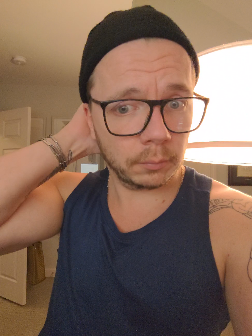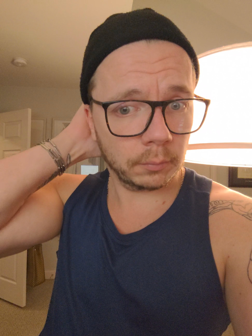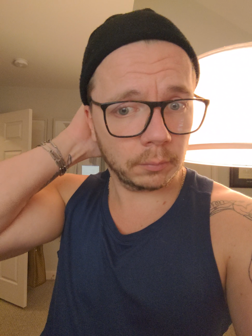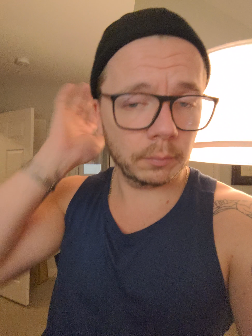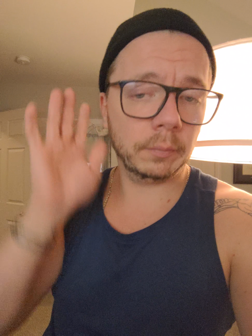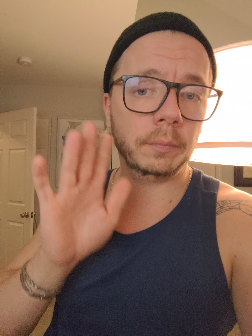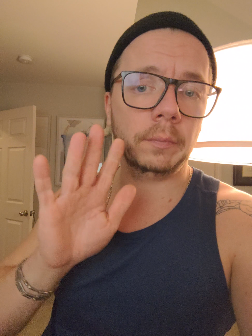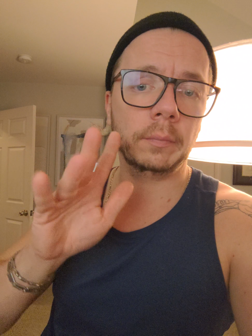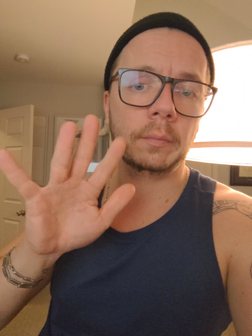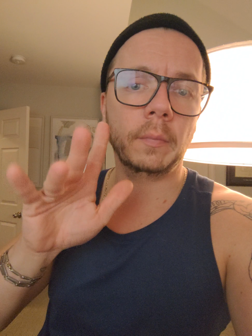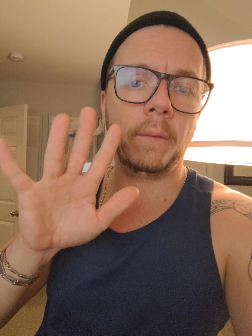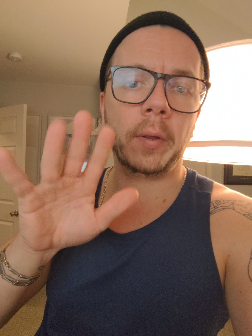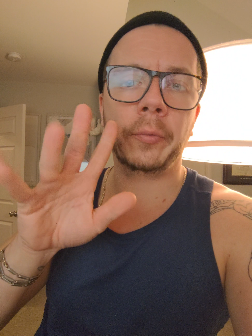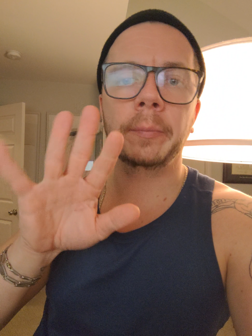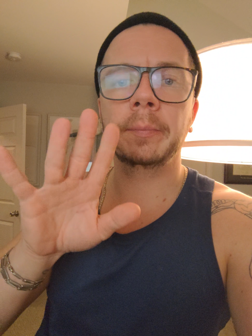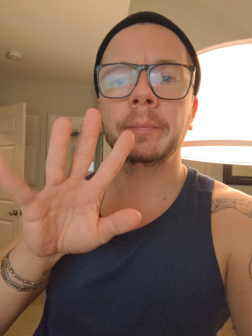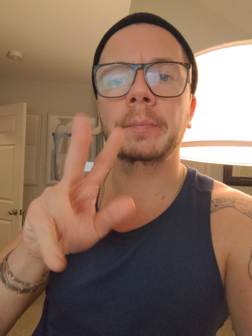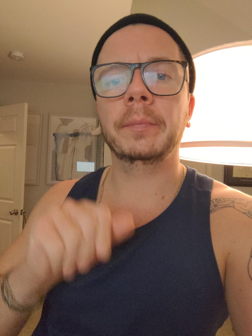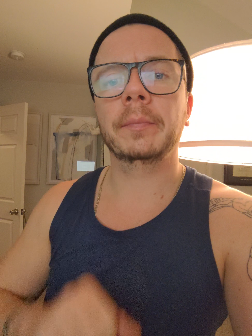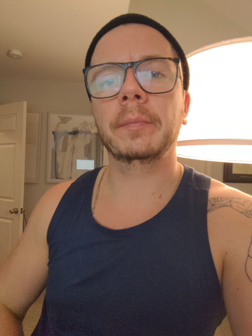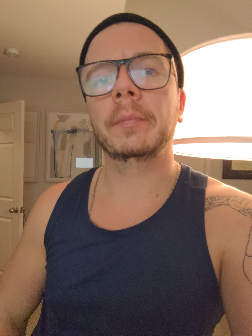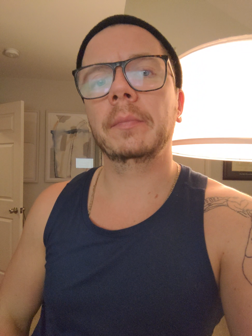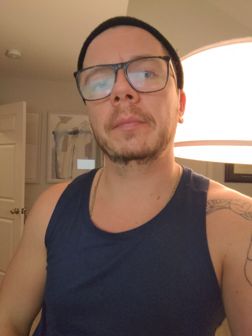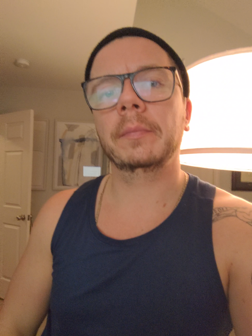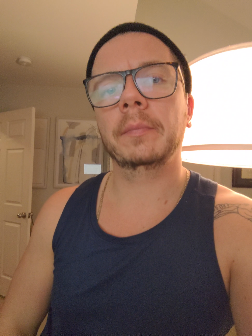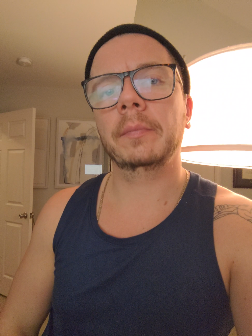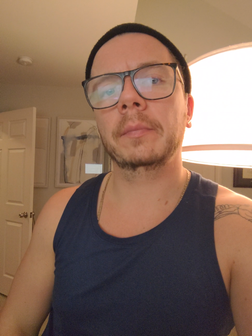finger